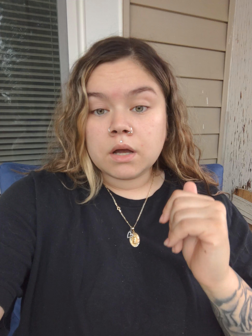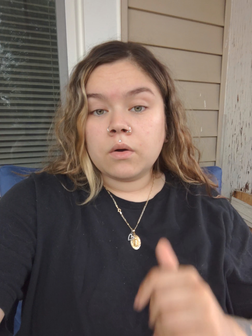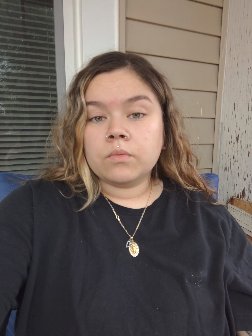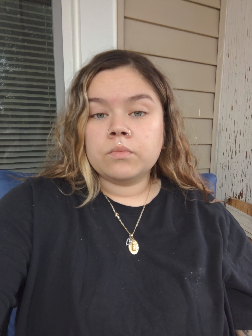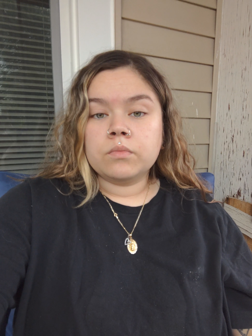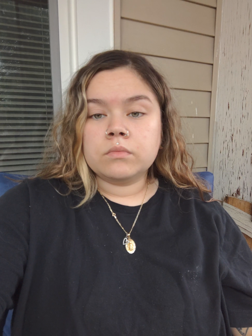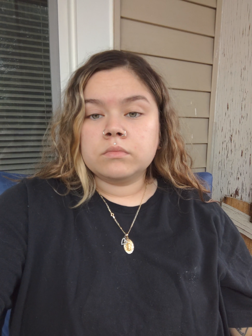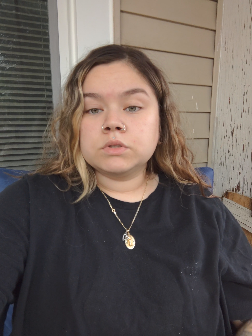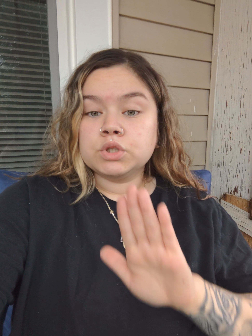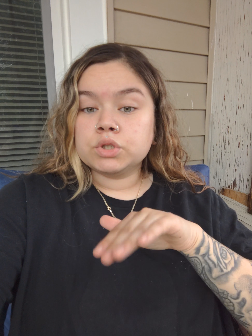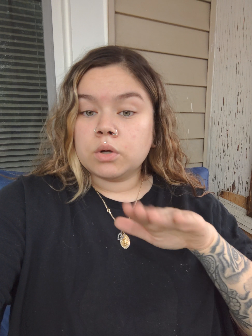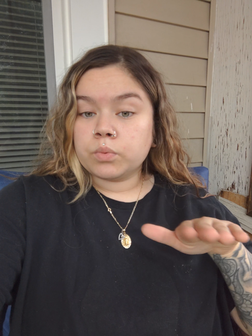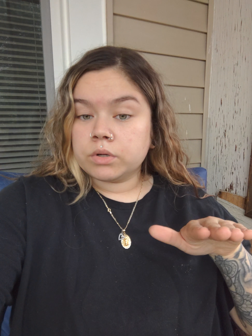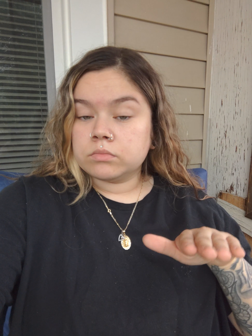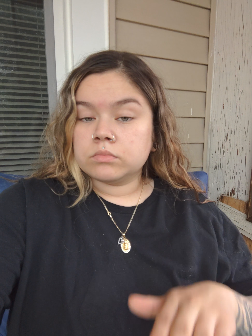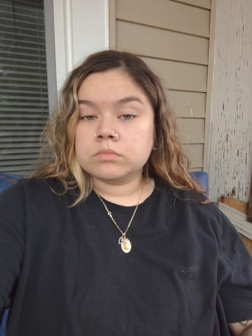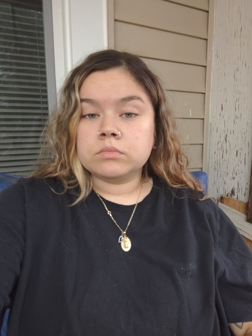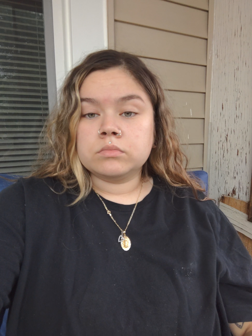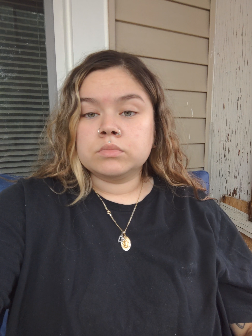children